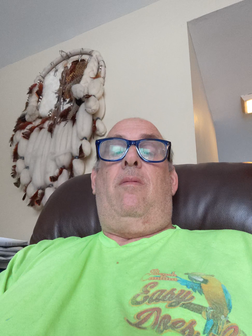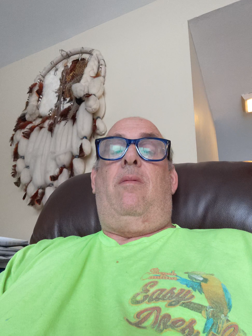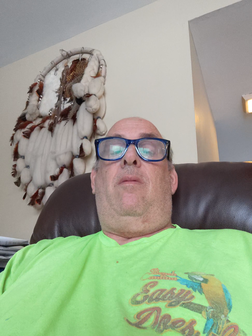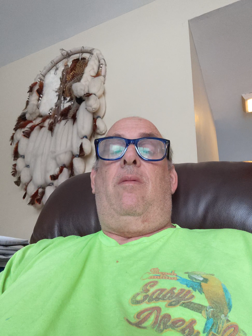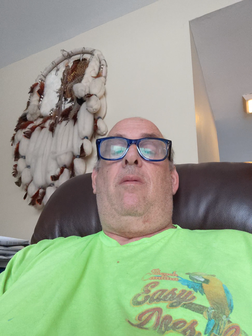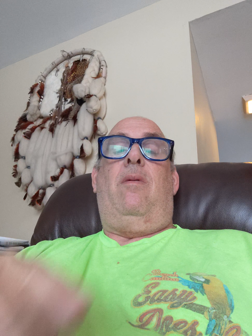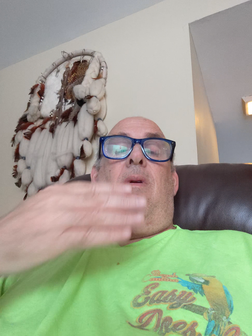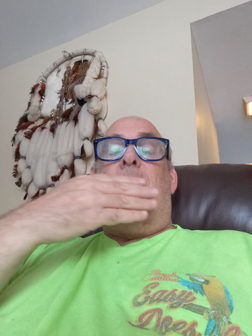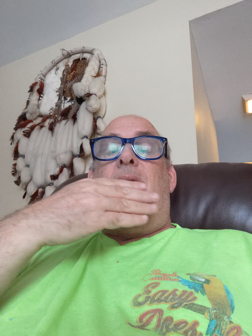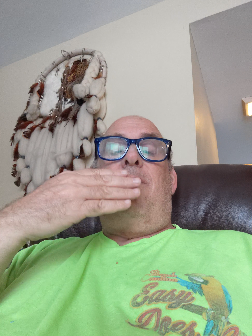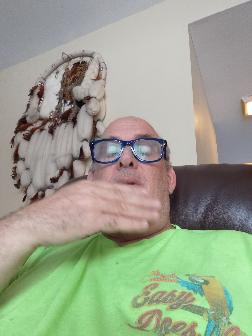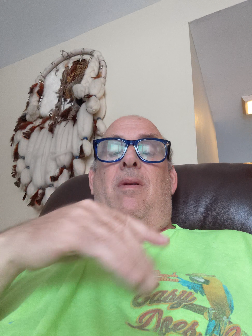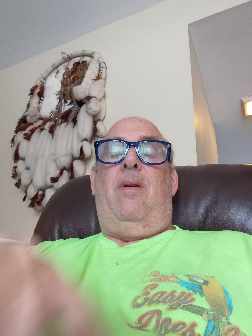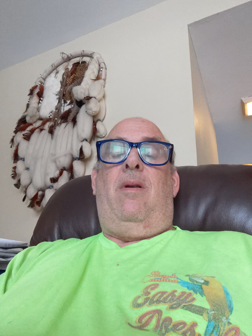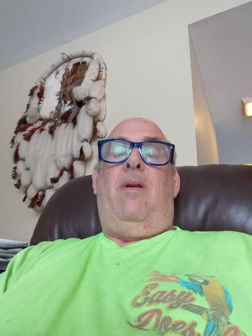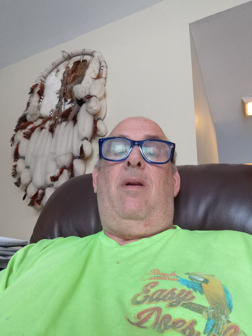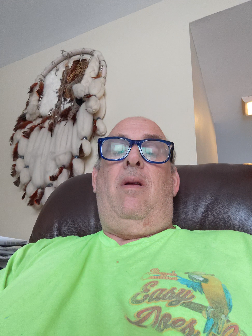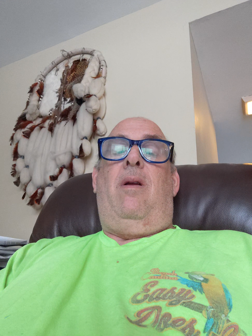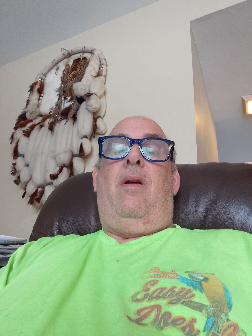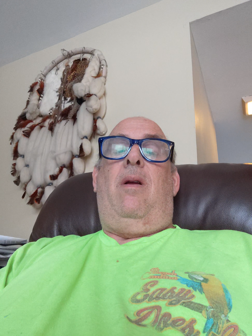napkin